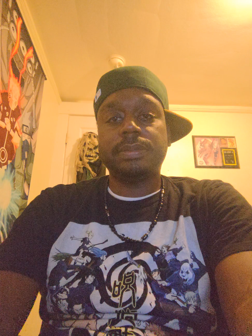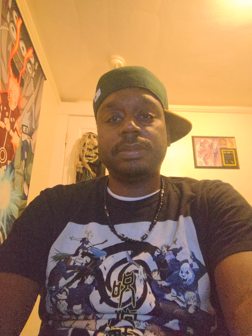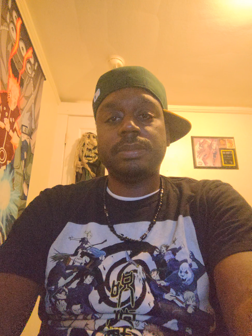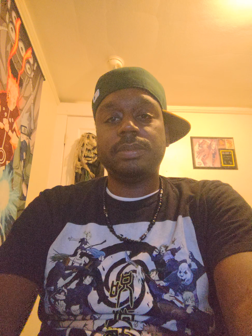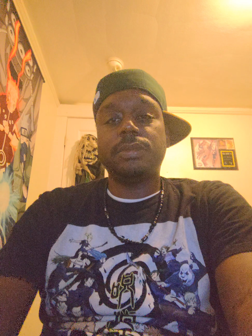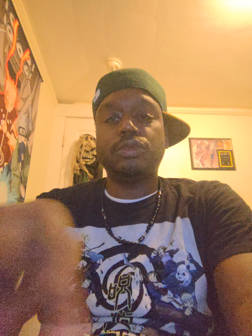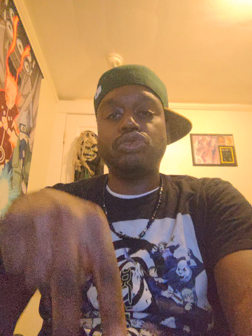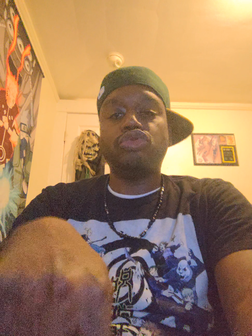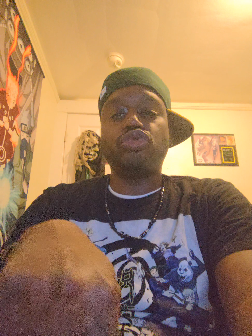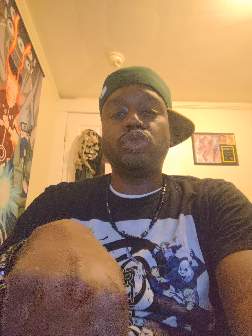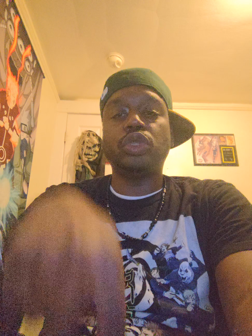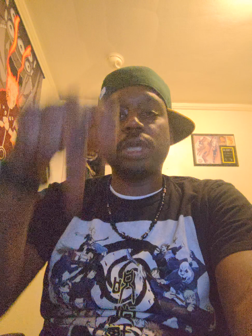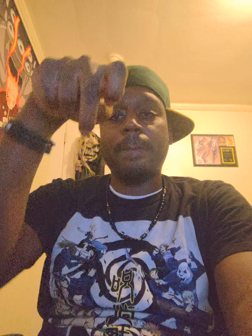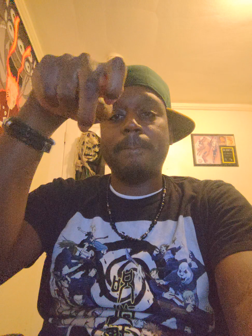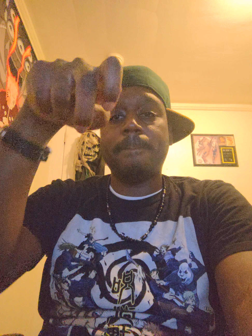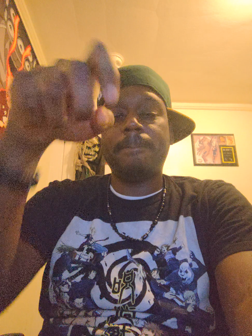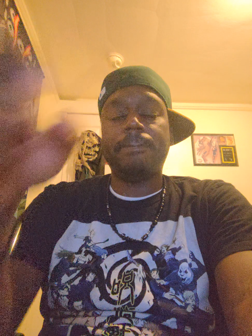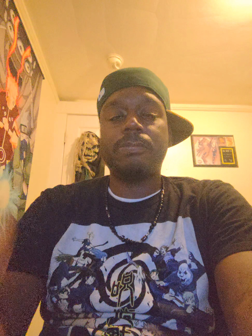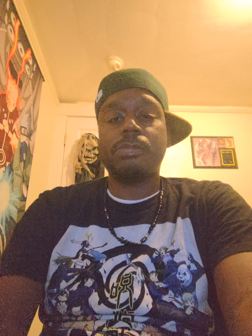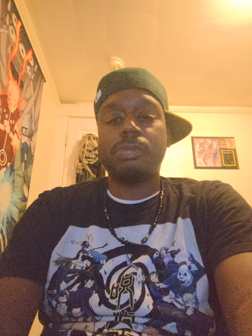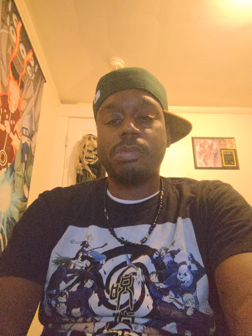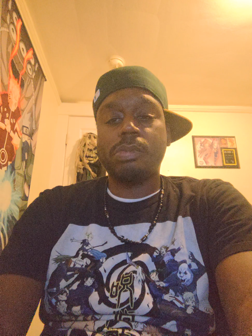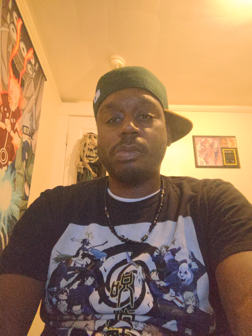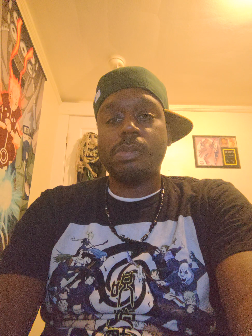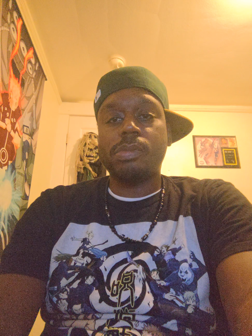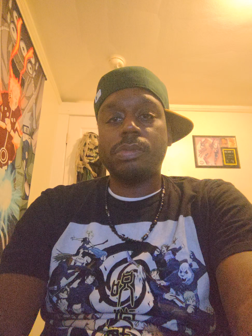jump